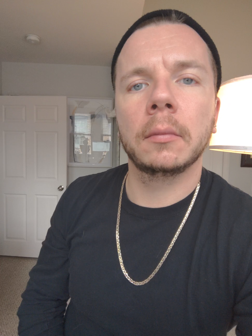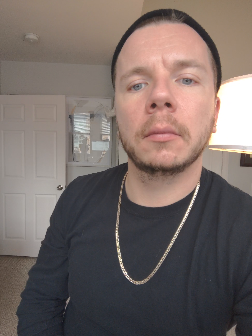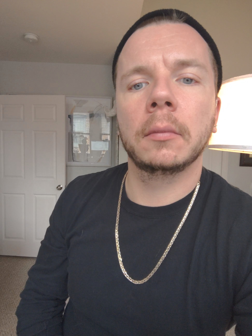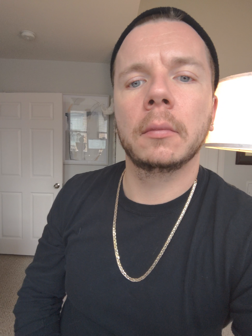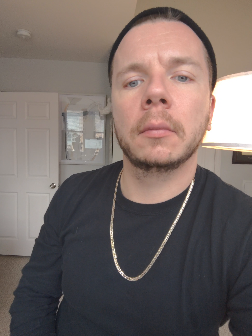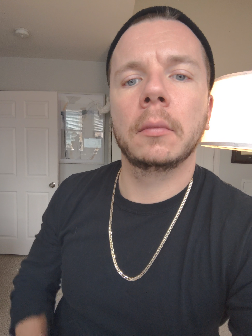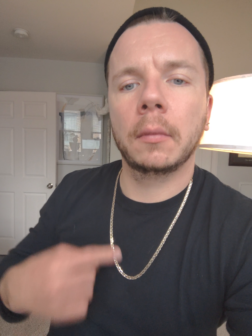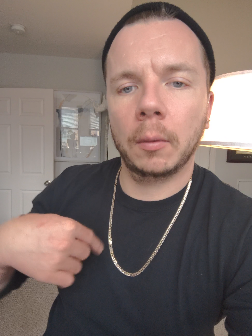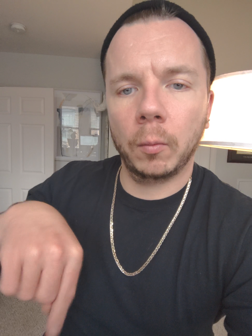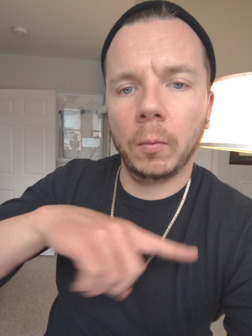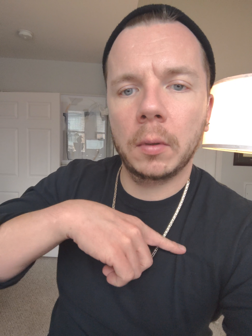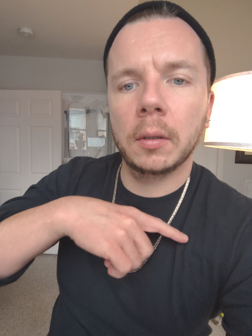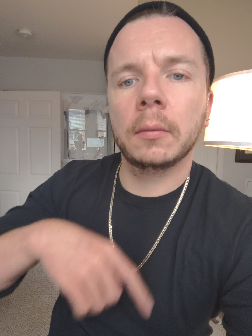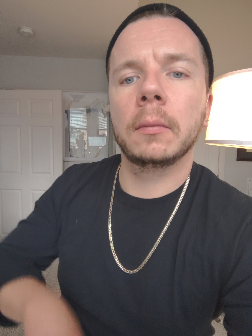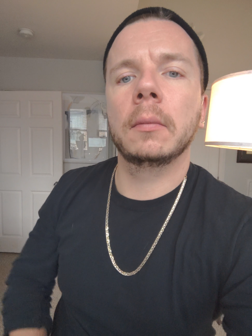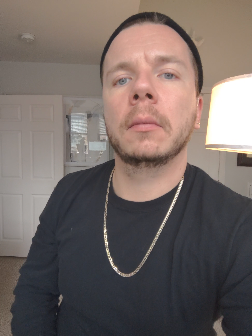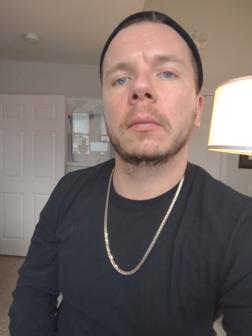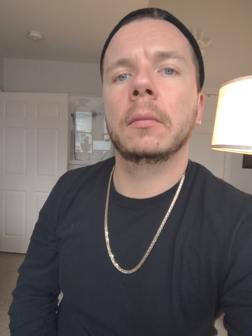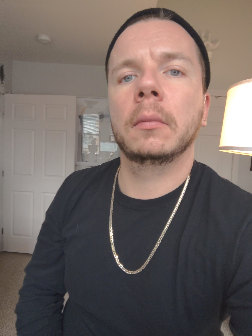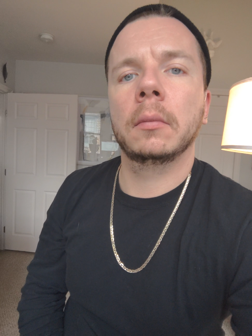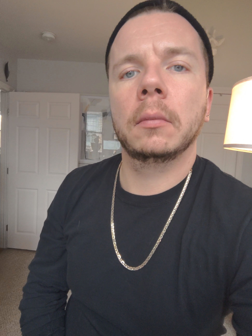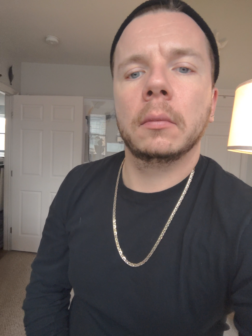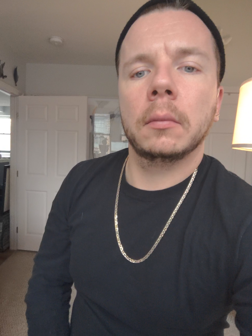we